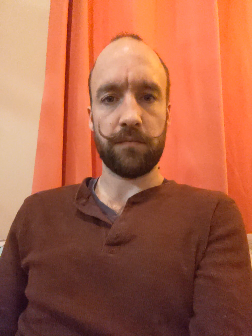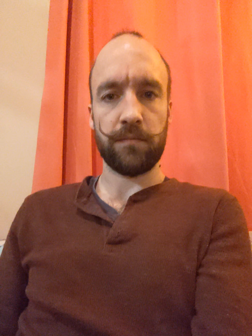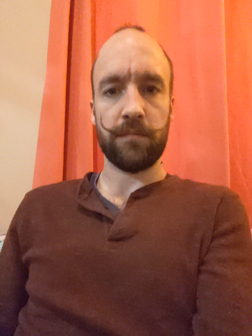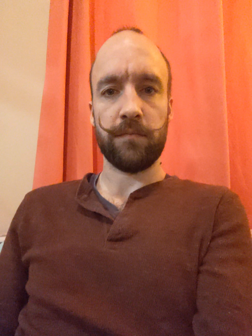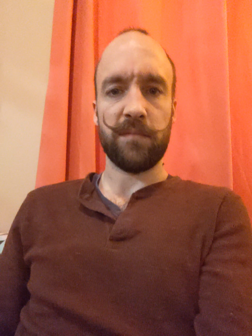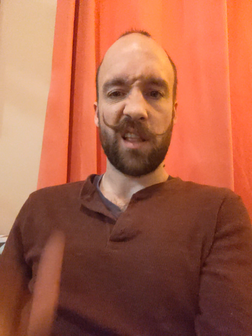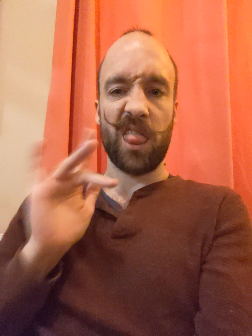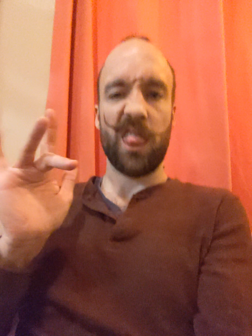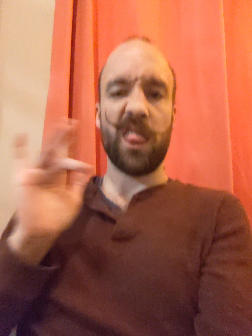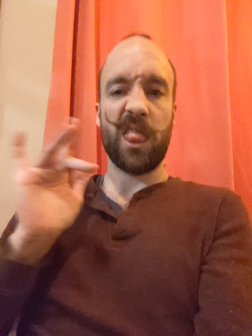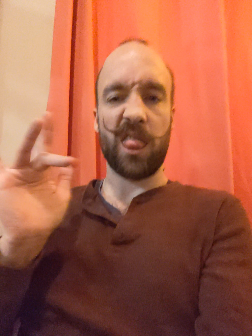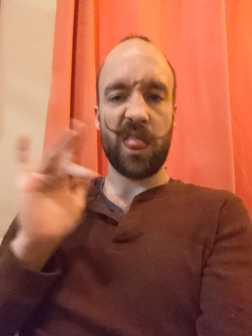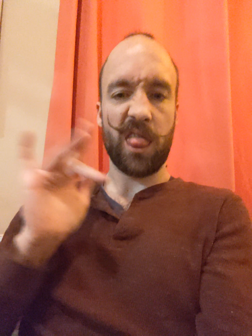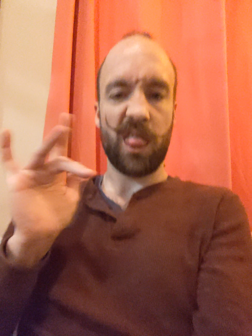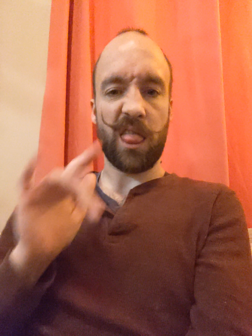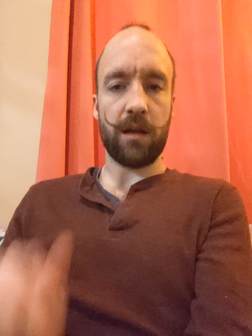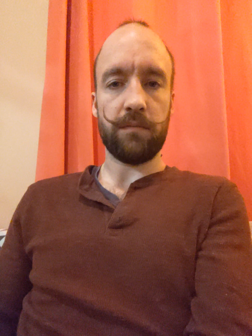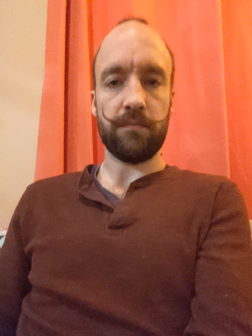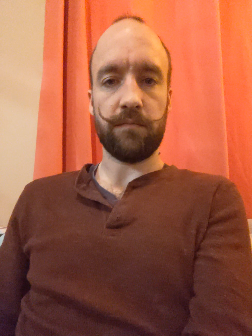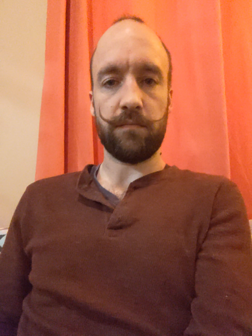yucky